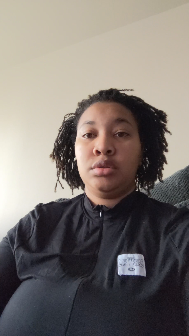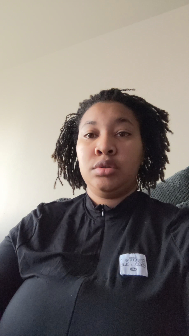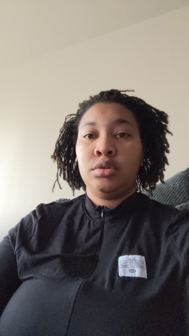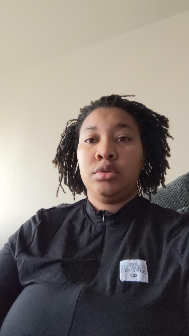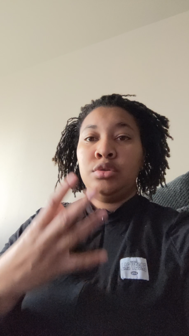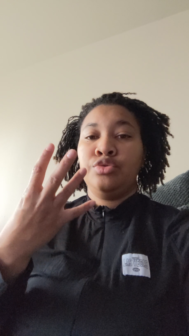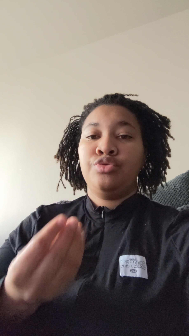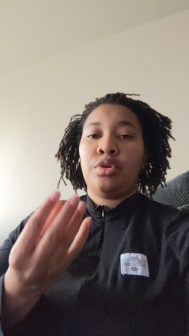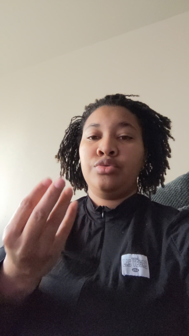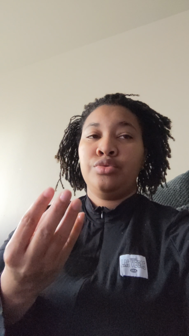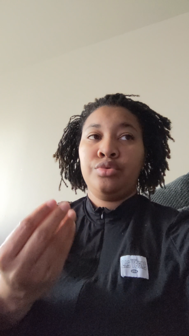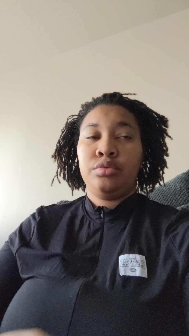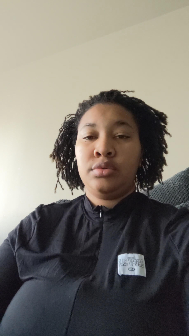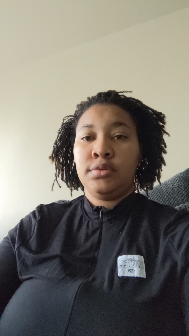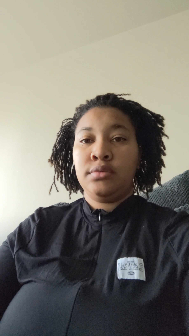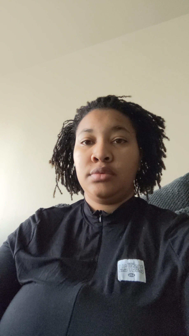gentle